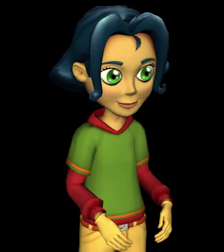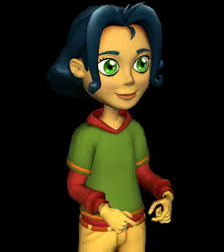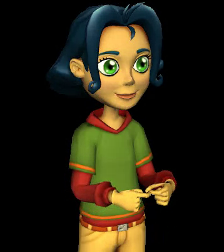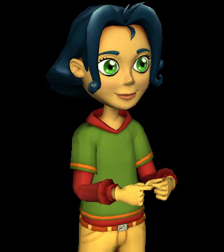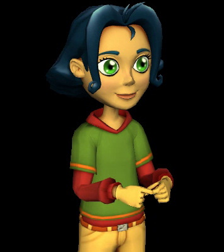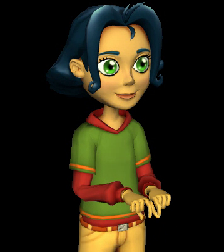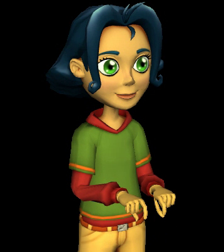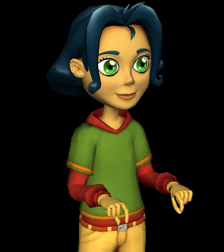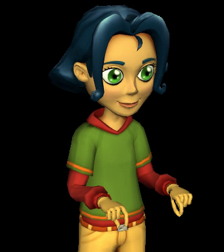يفحص